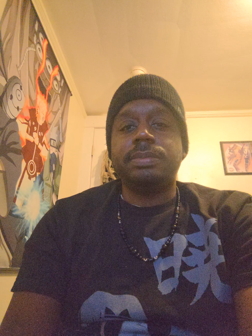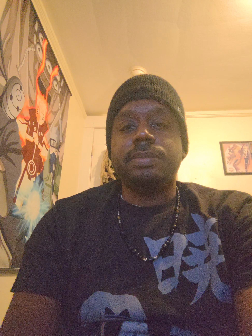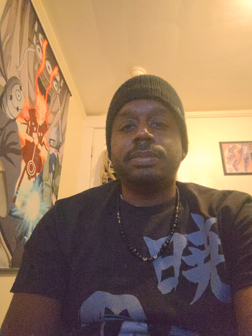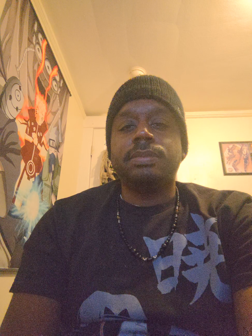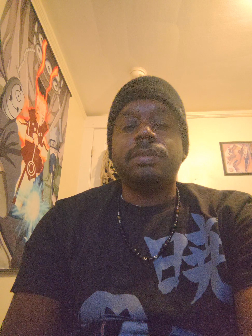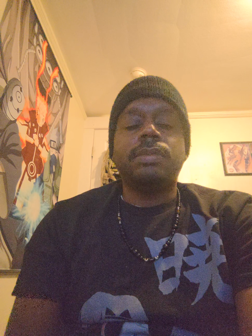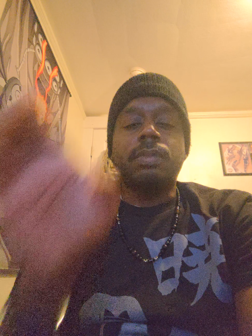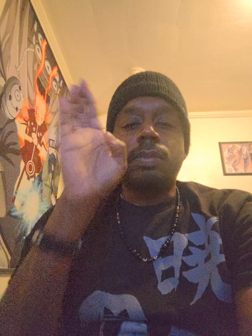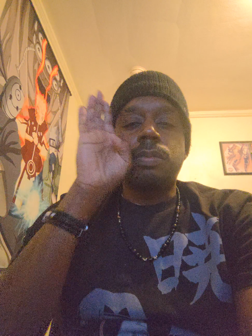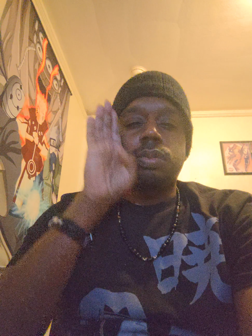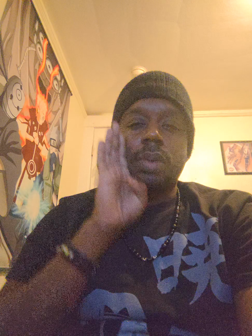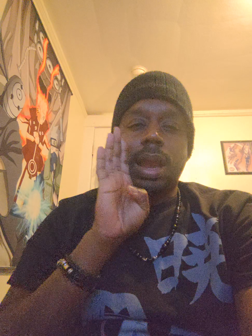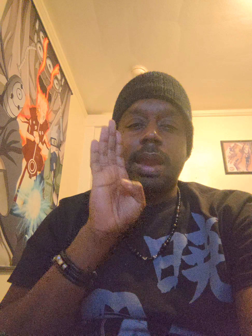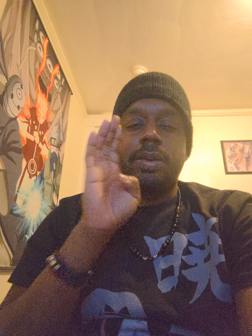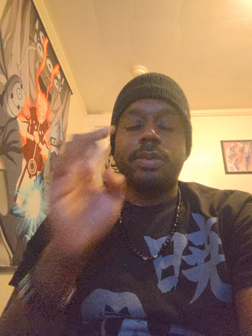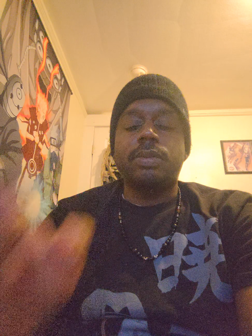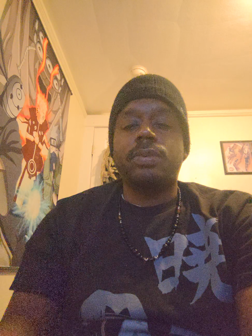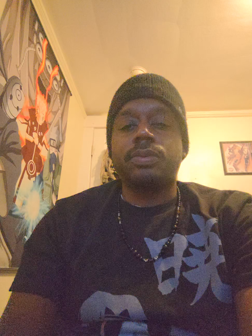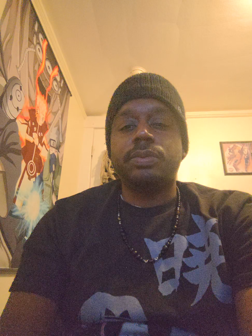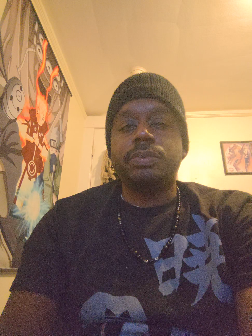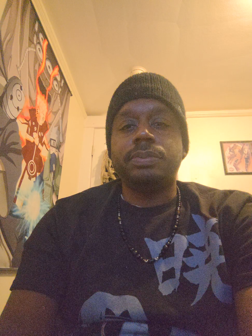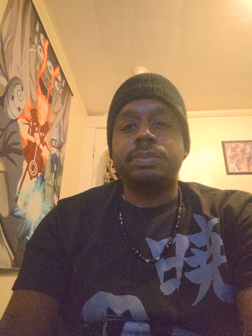brown